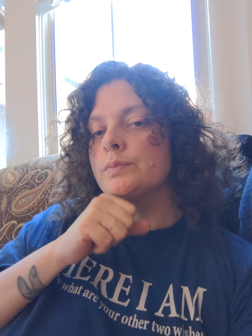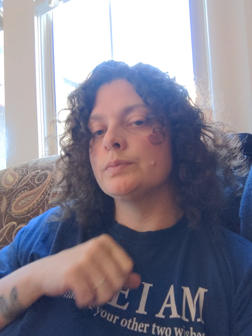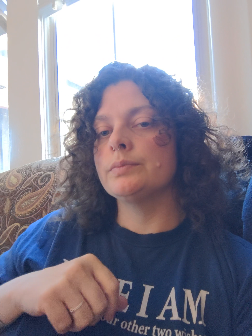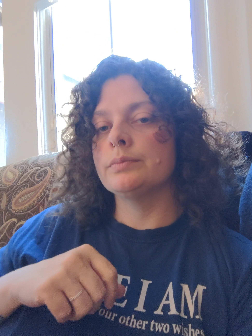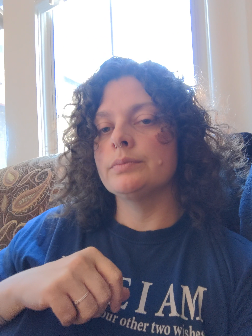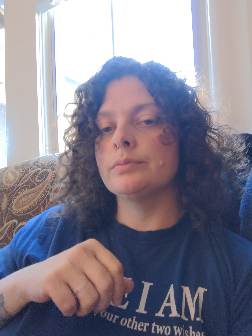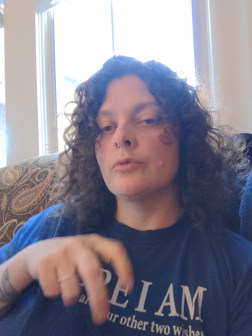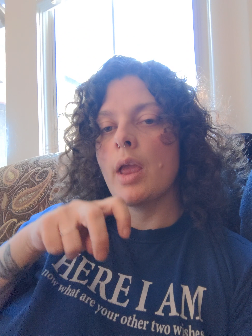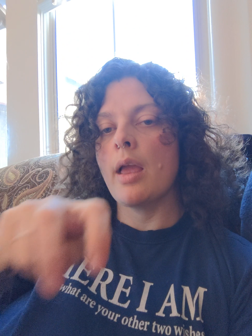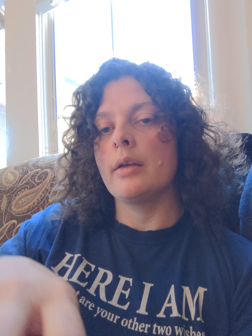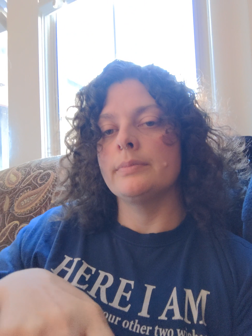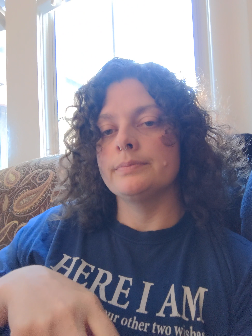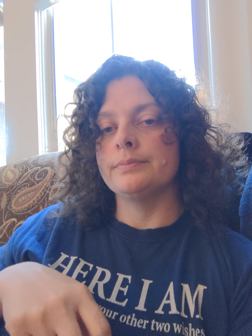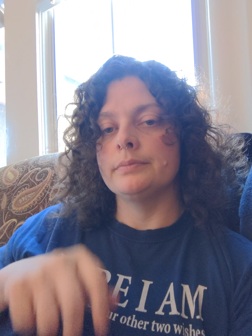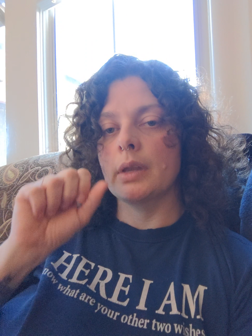ride